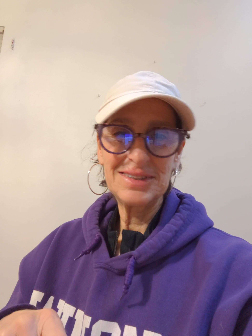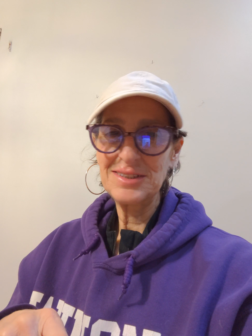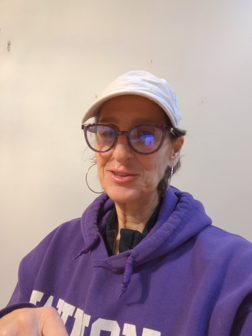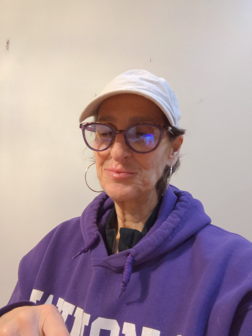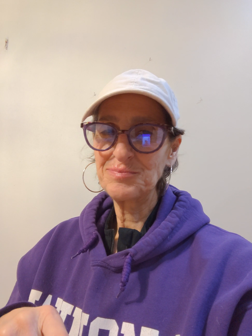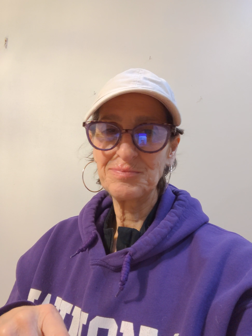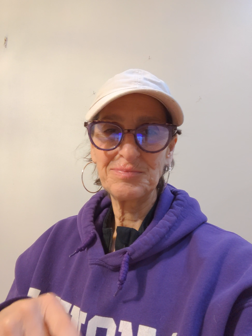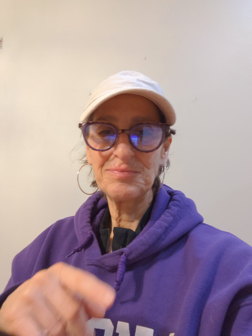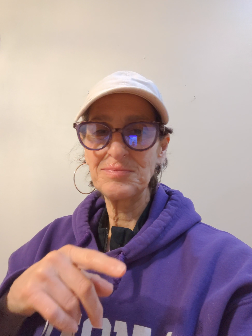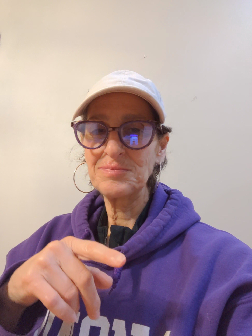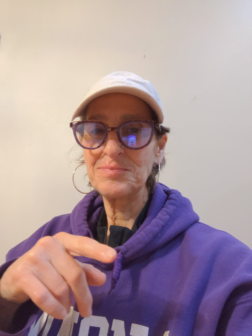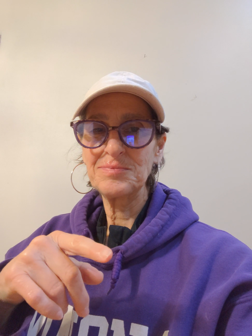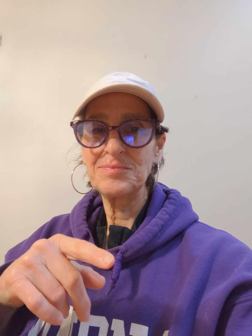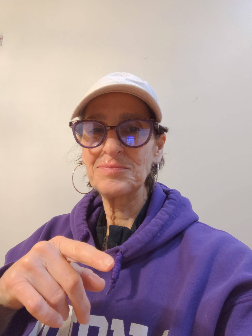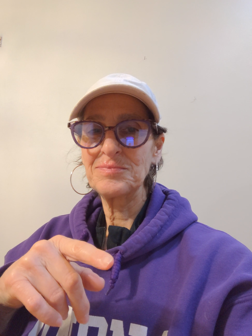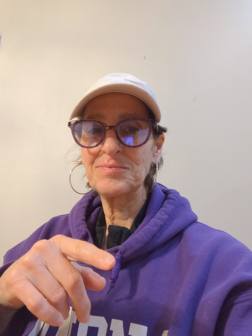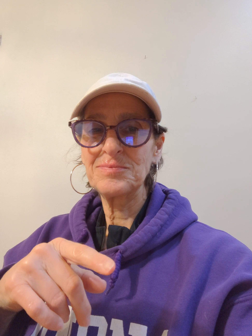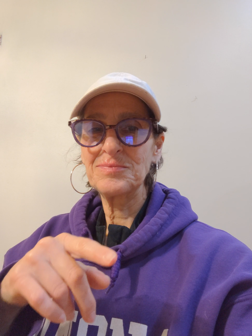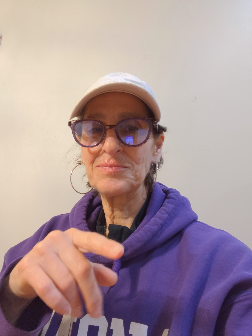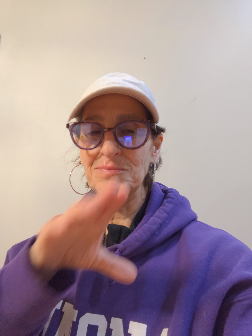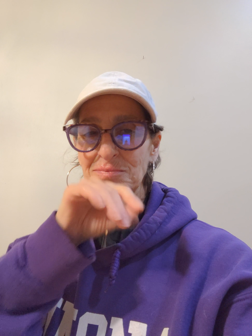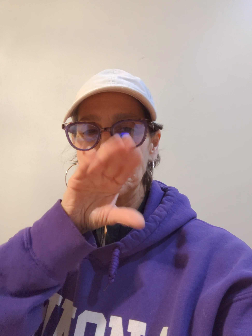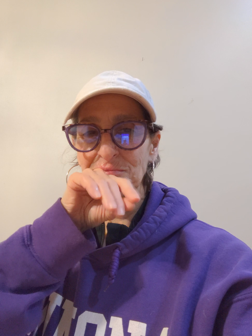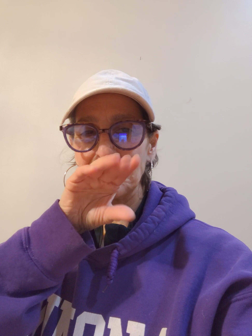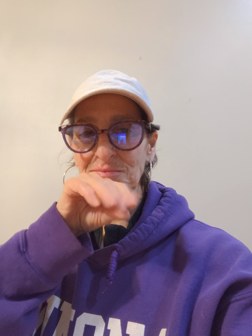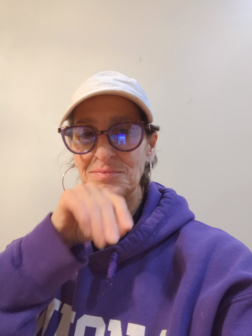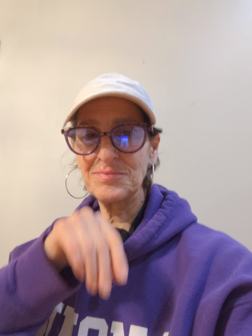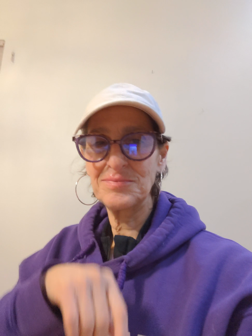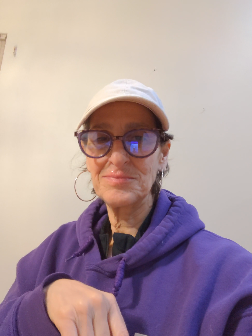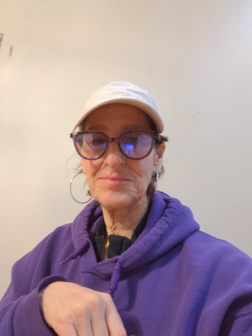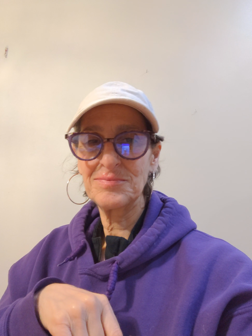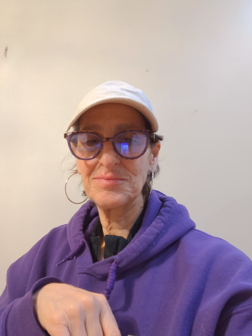goose